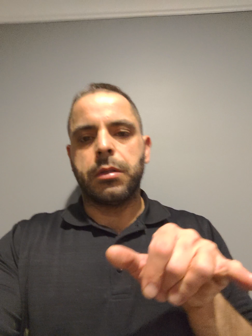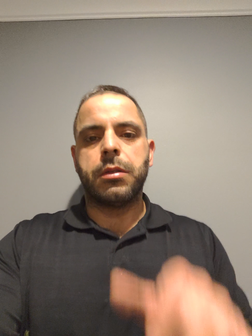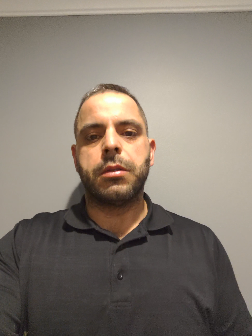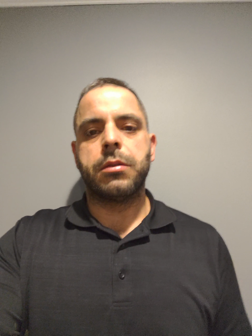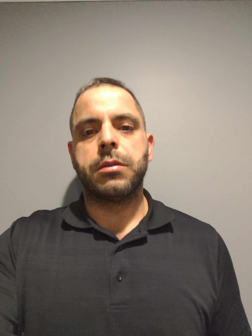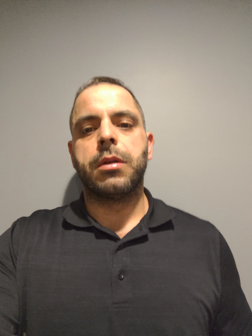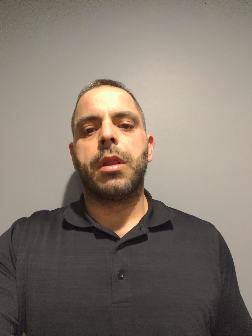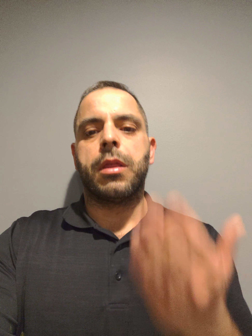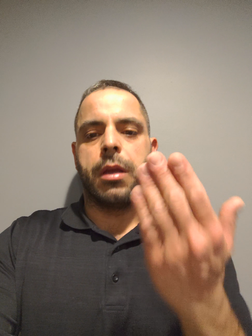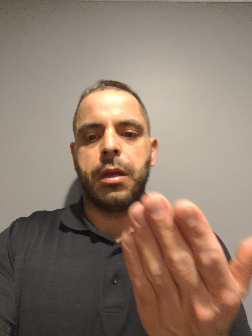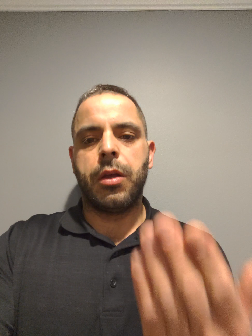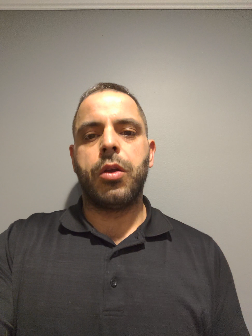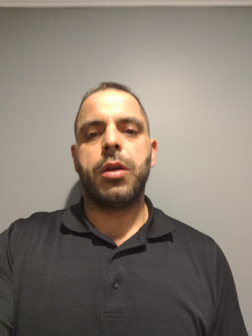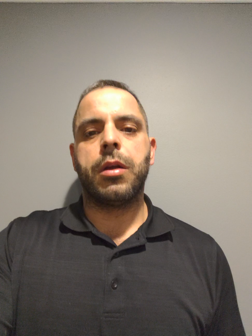there